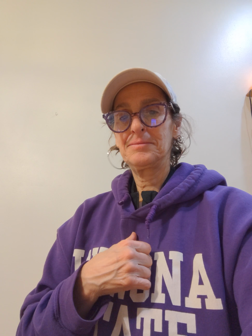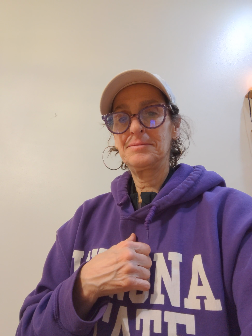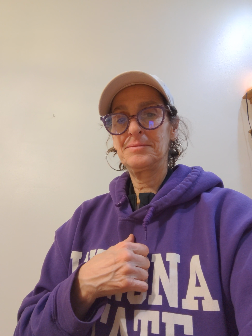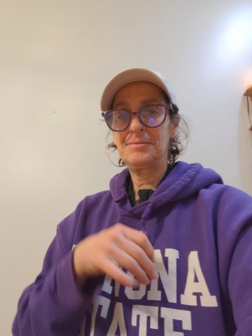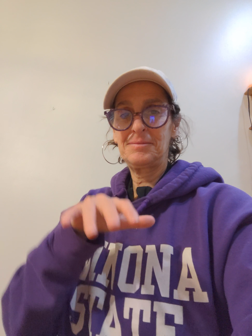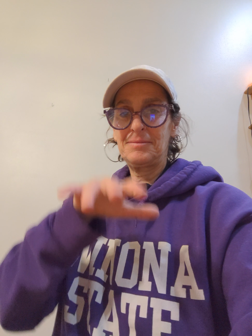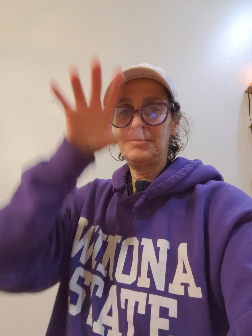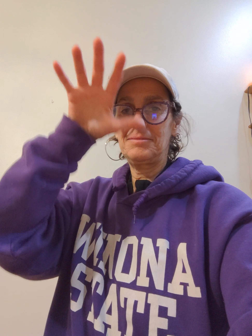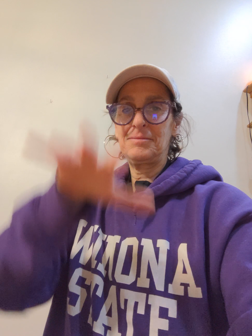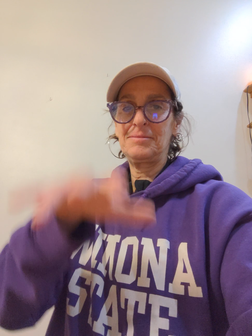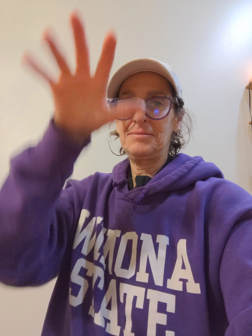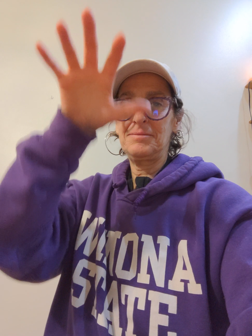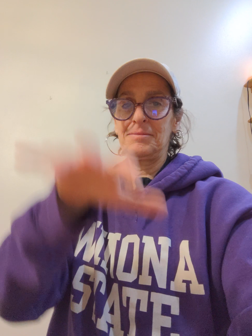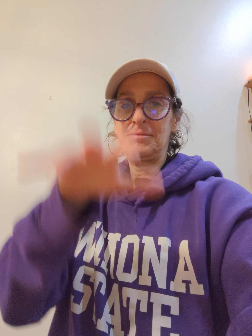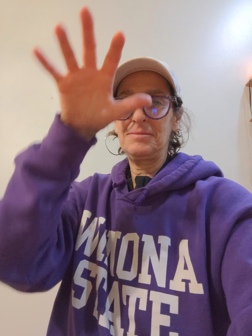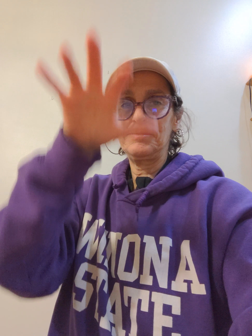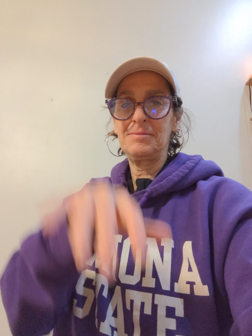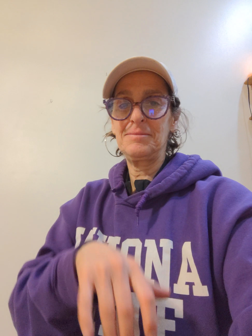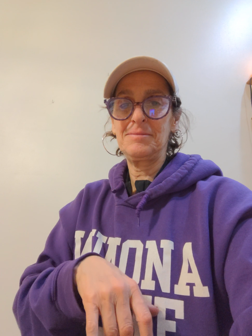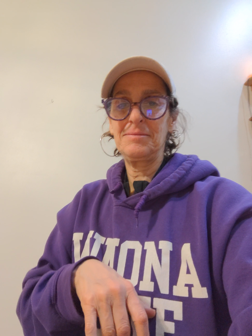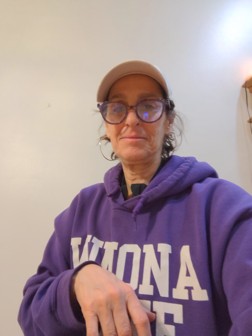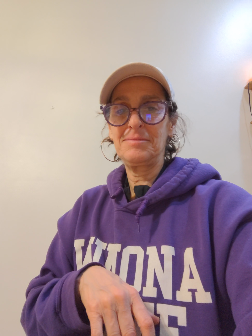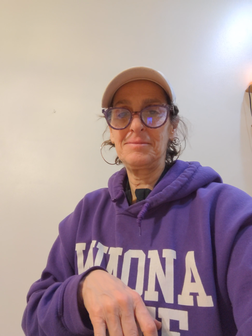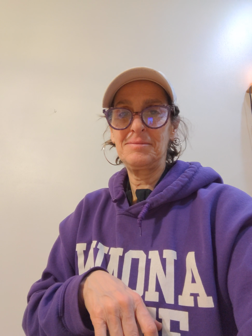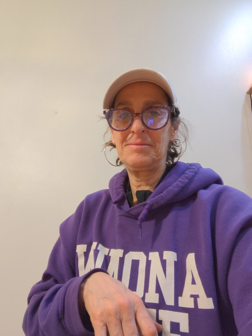alligator